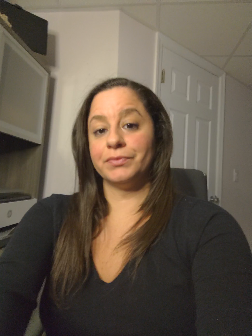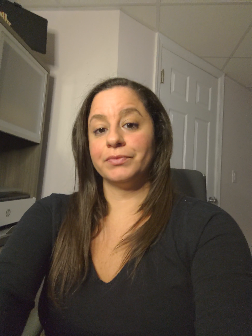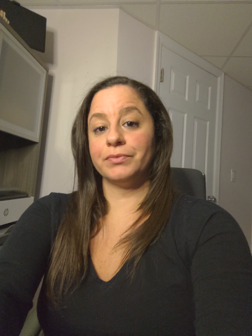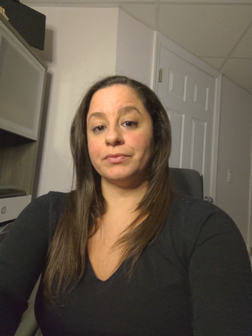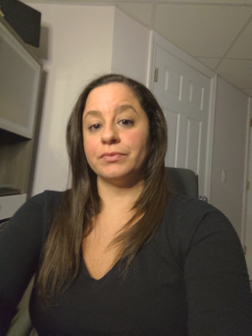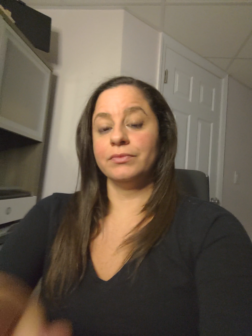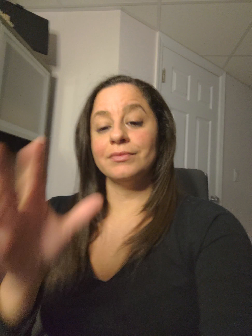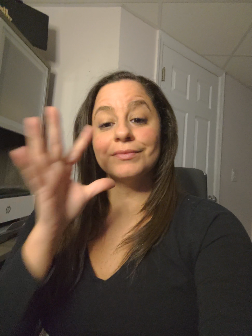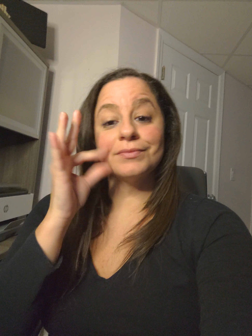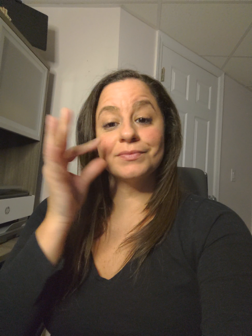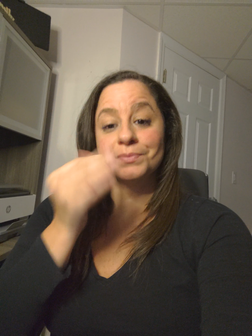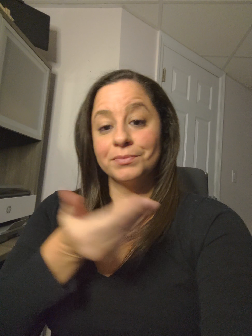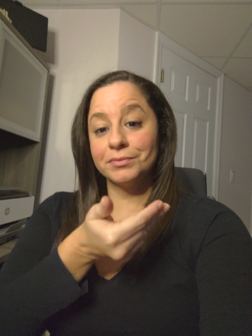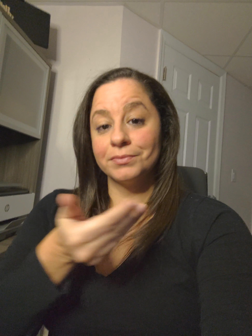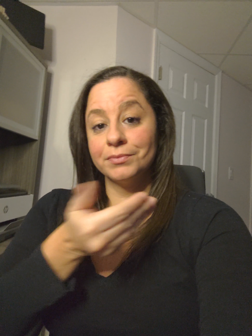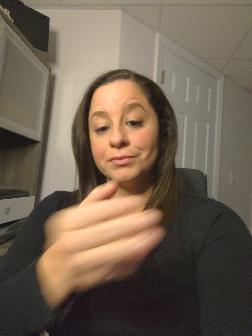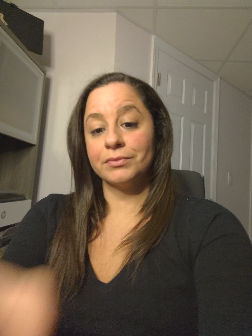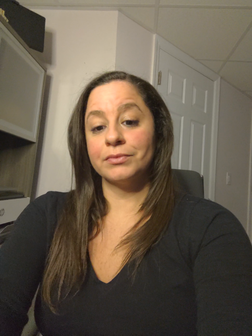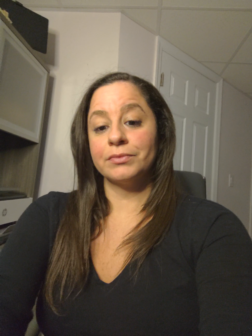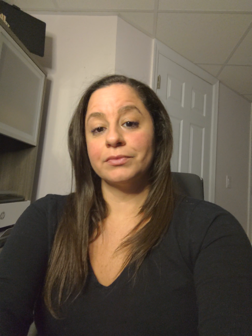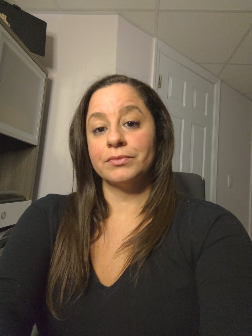kitty